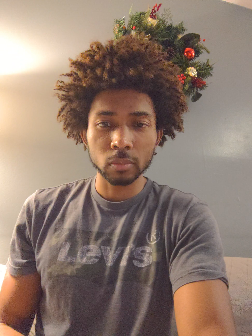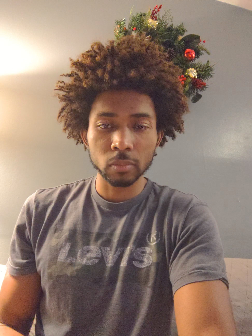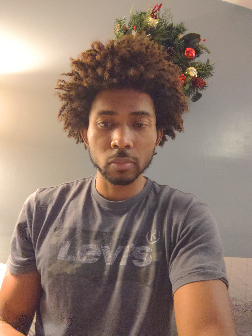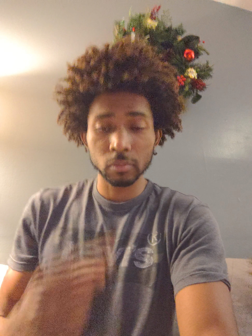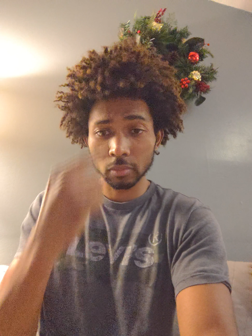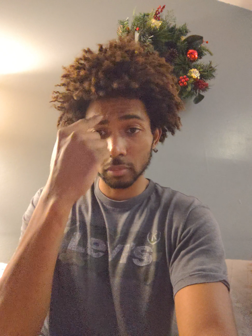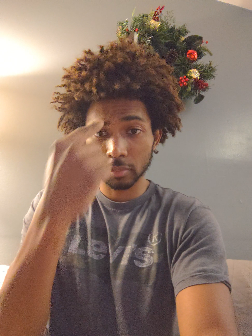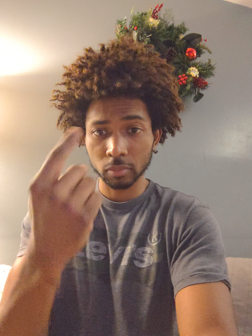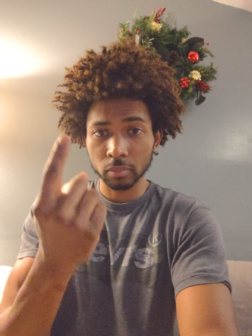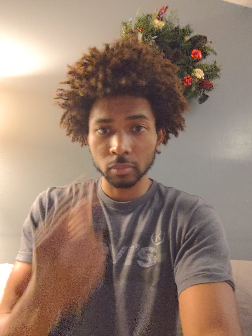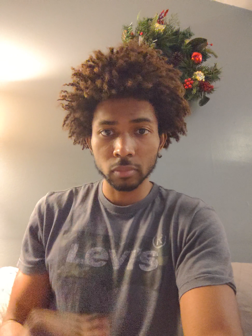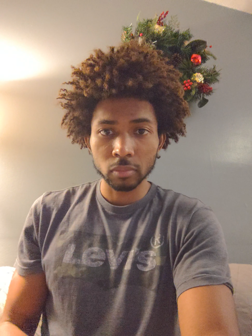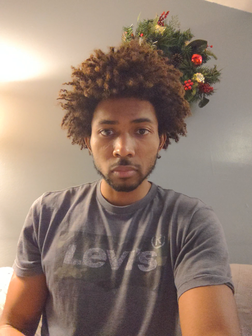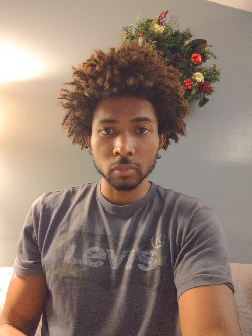penny